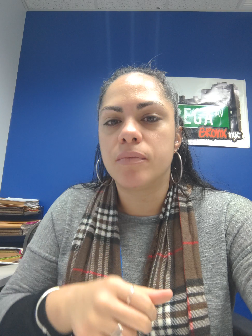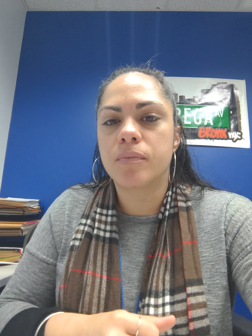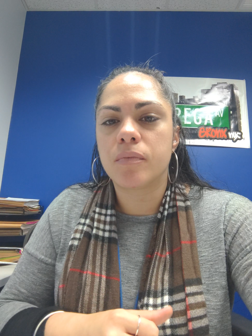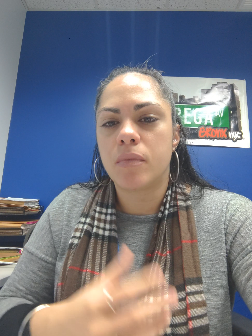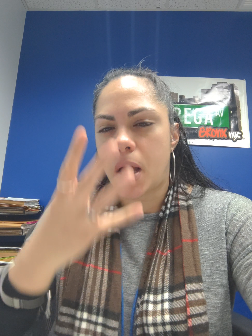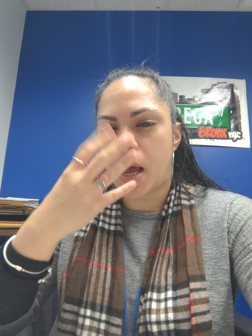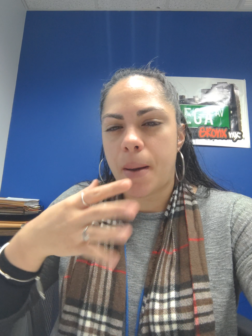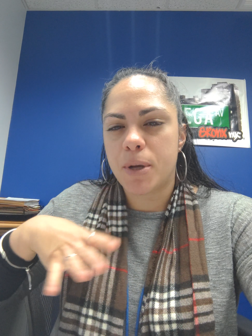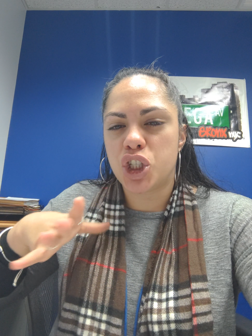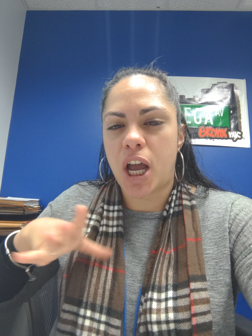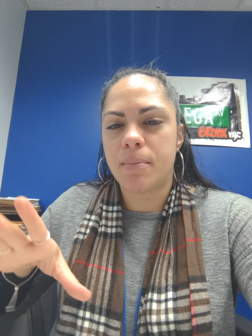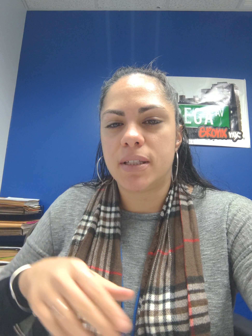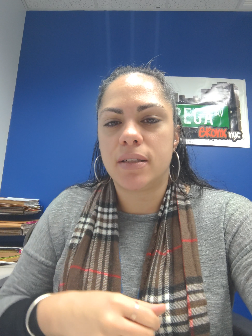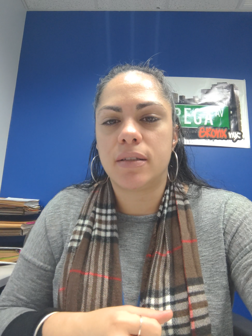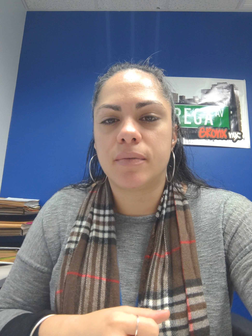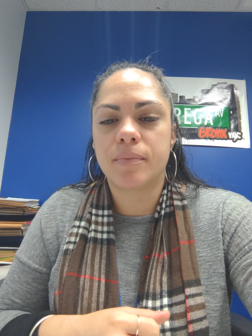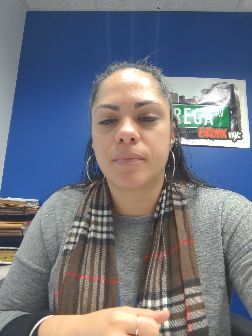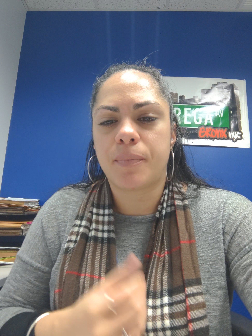pajamas